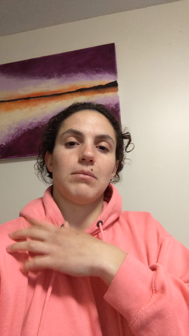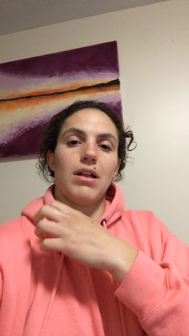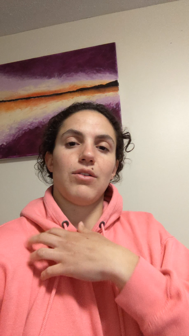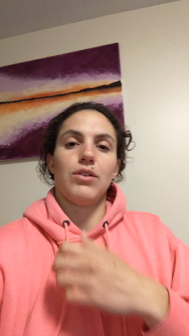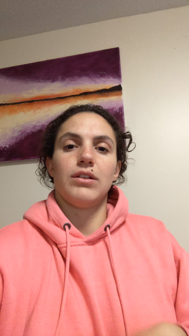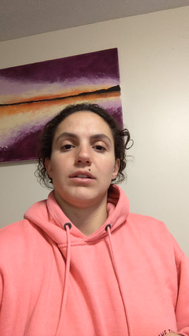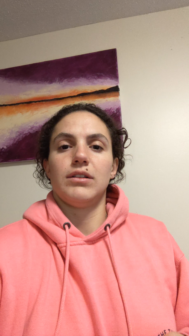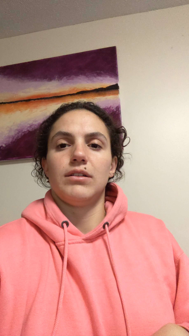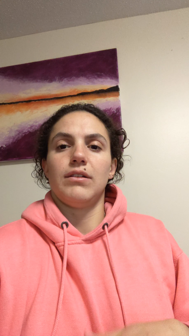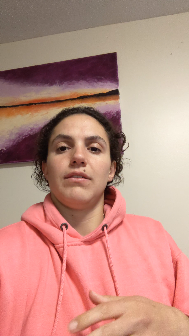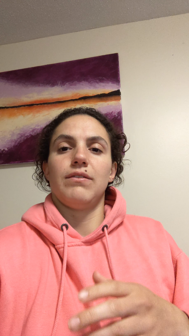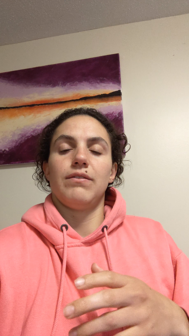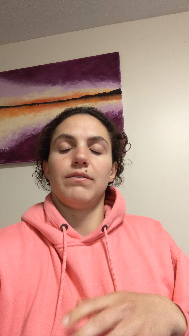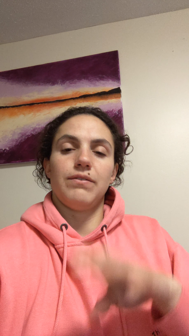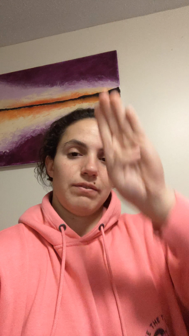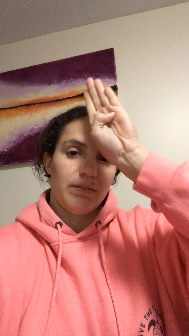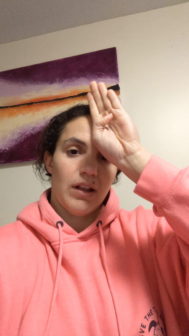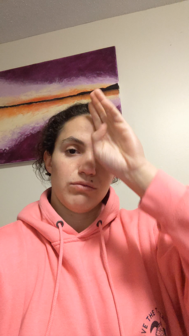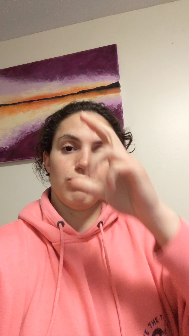fire truck